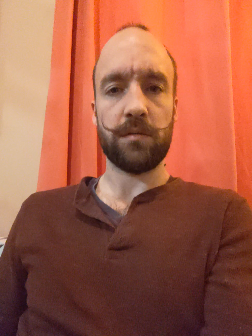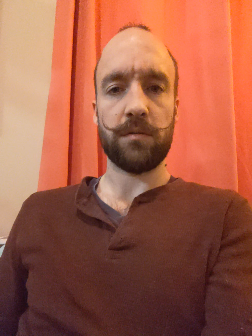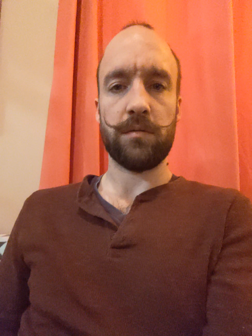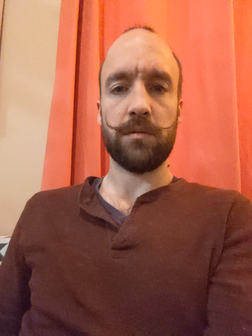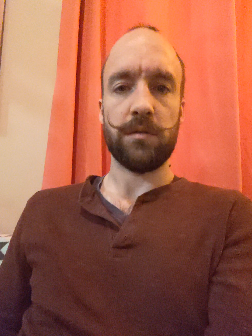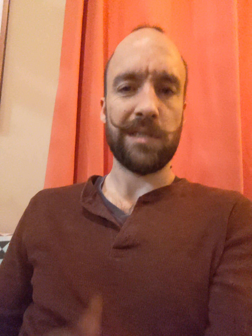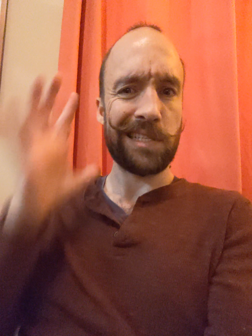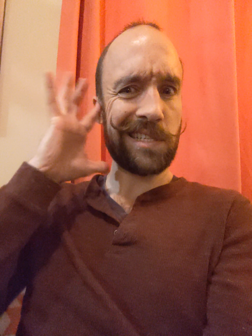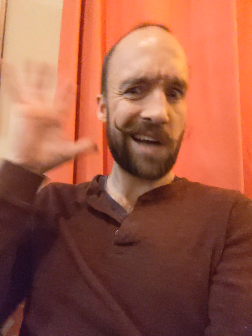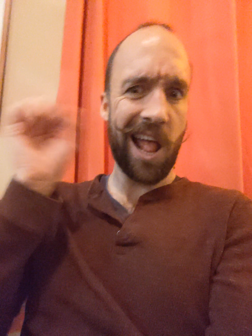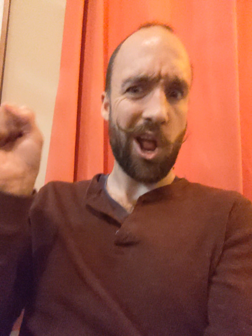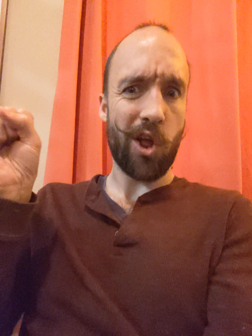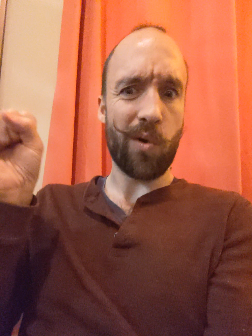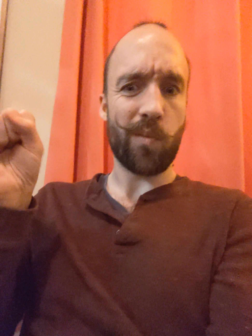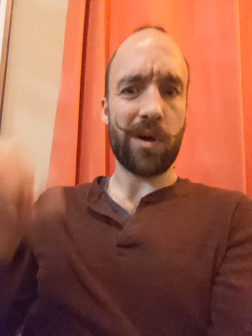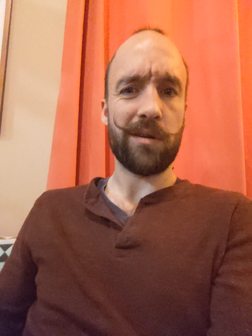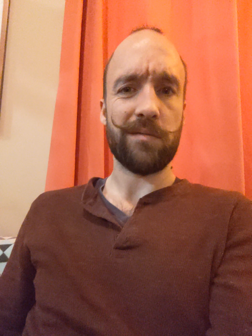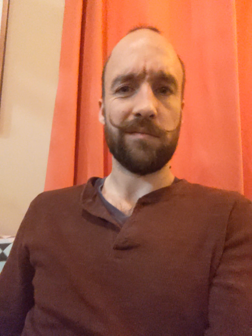loud